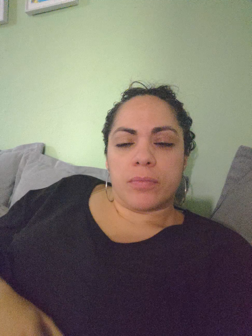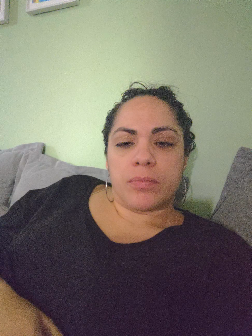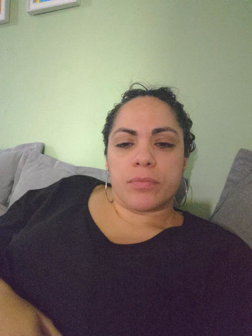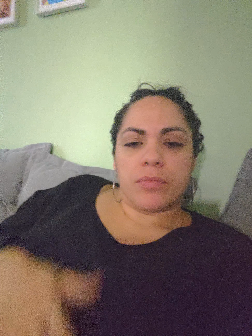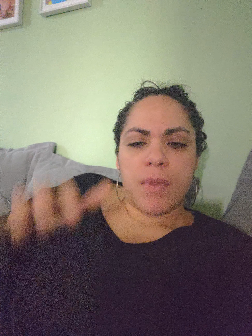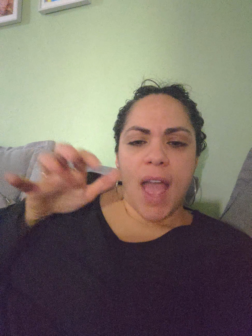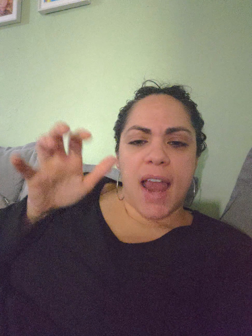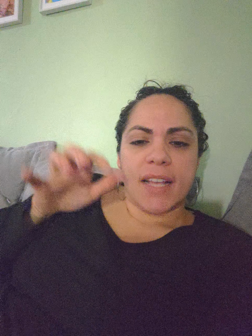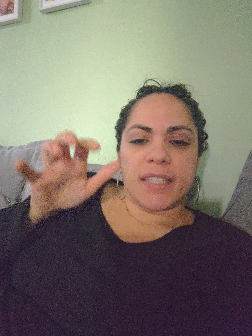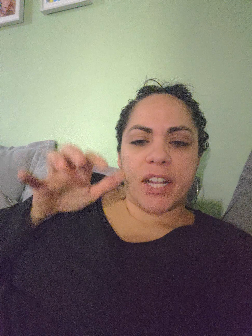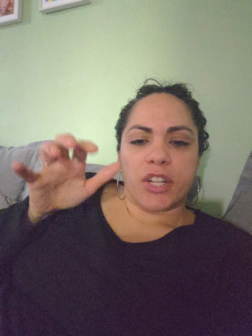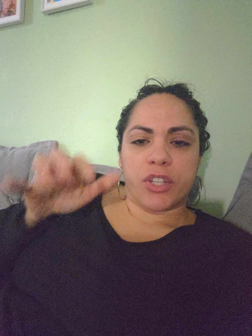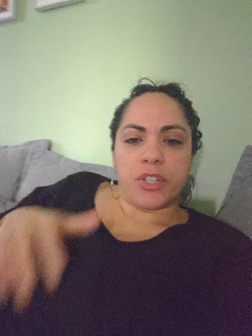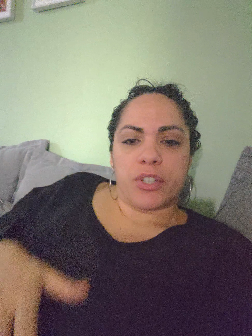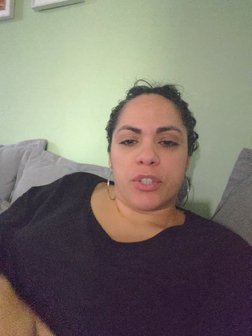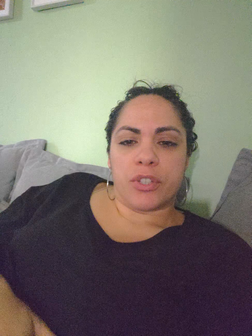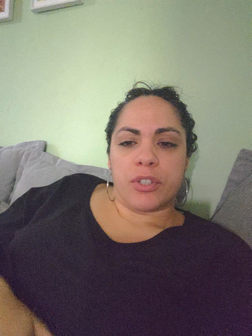alligator